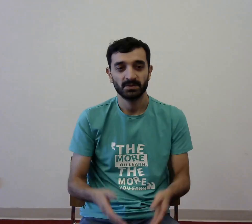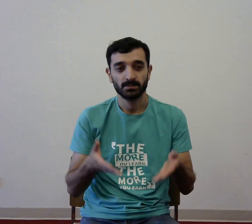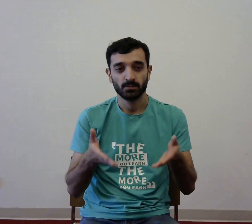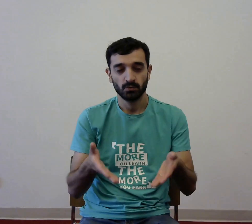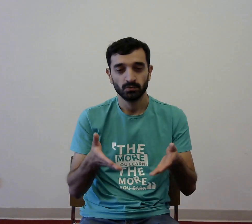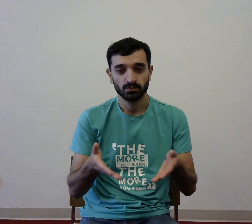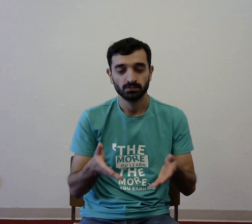burda